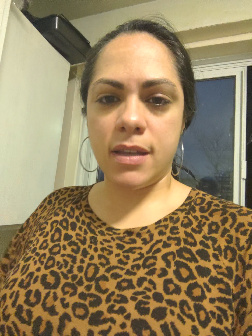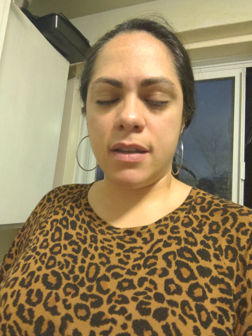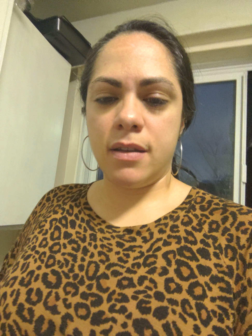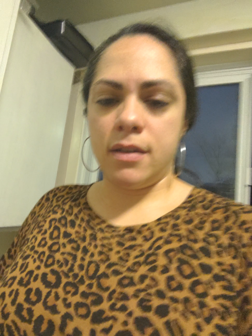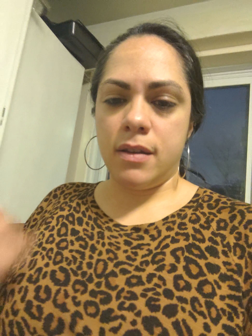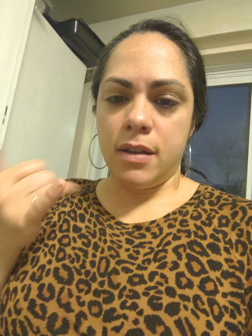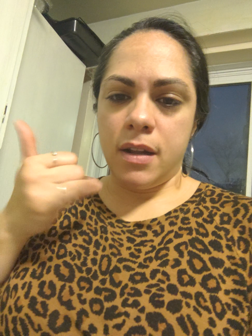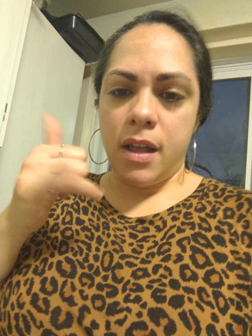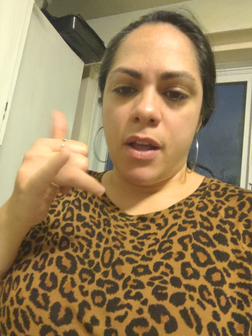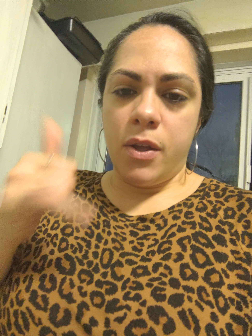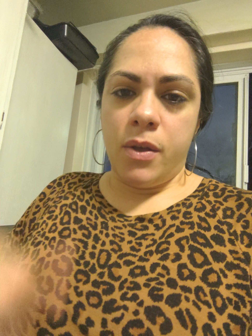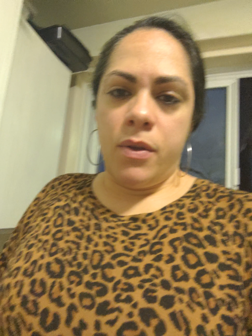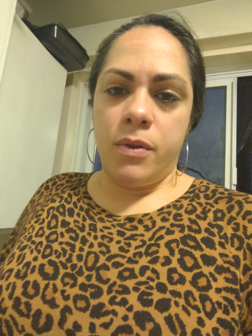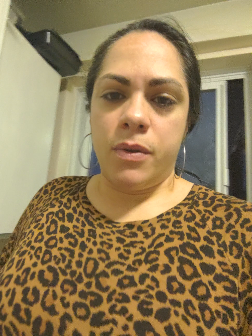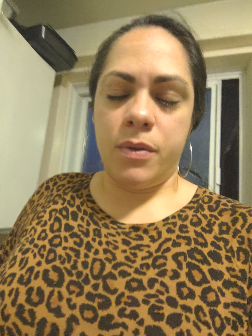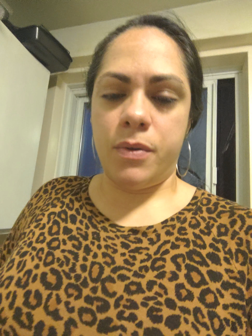yellow